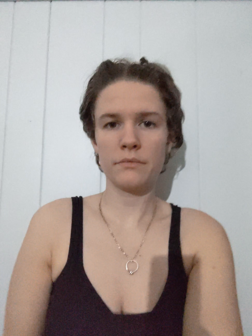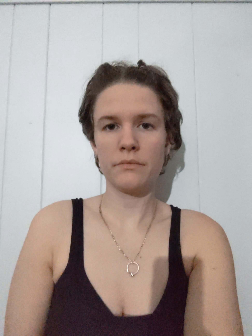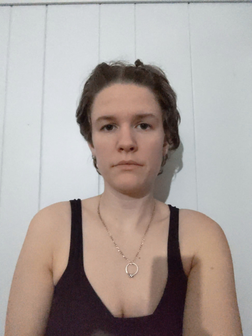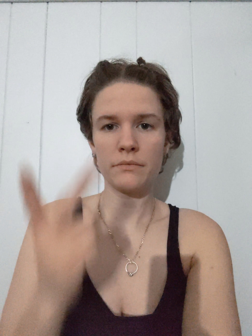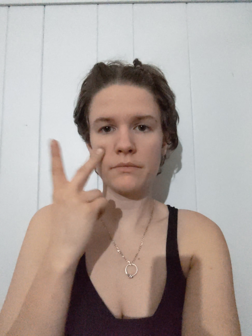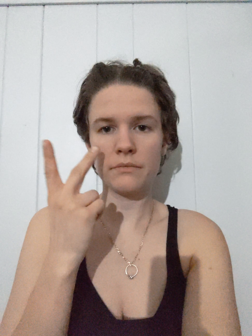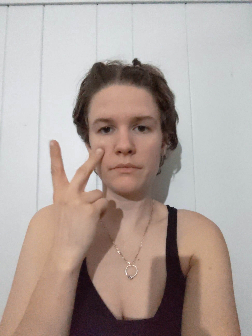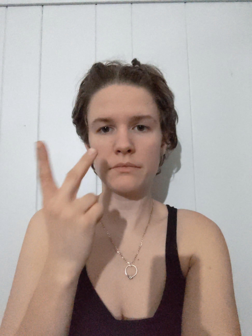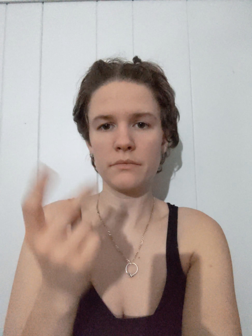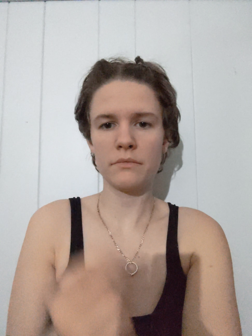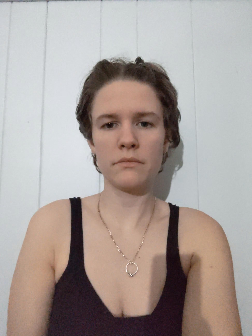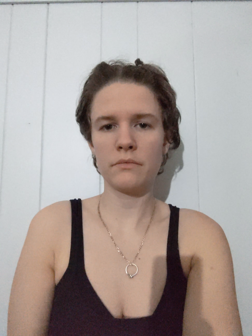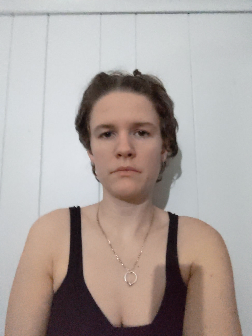see